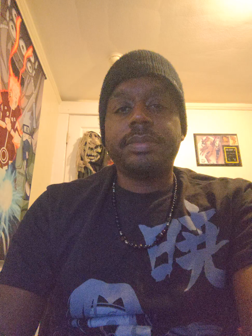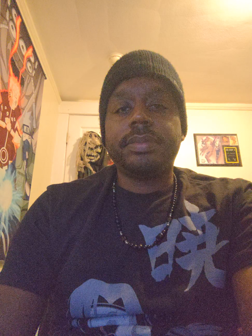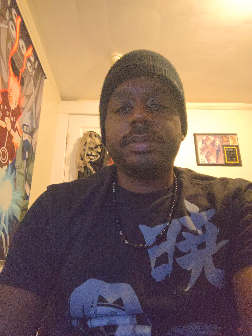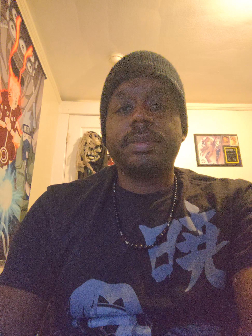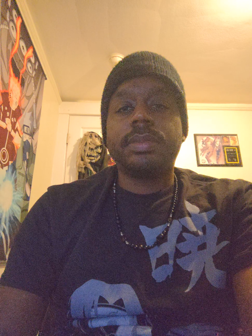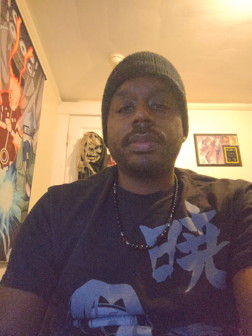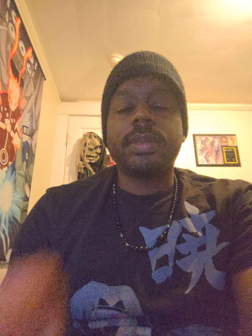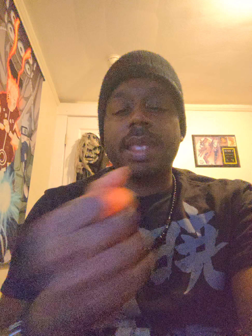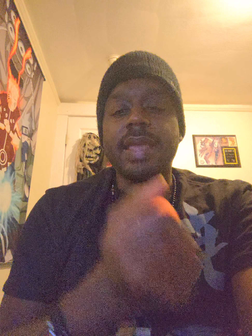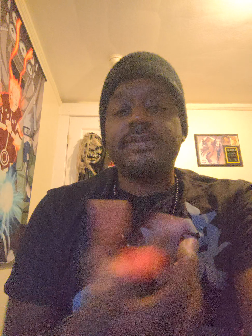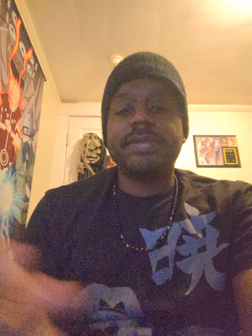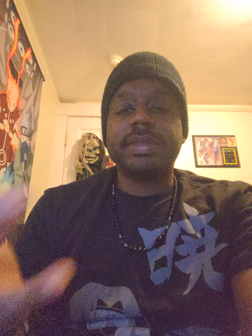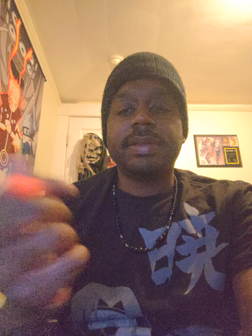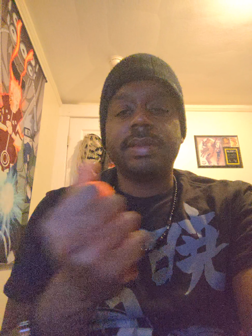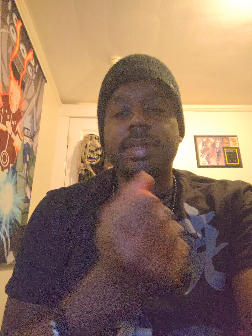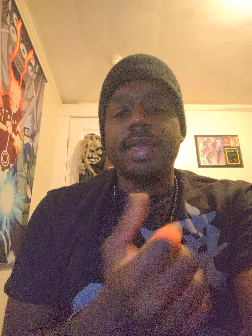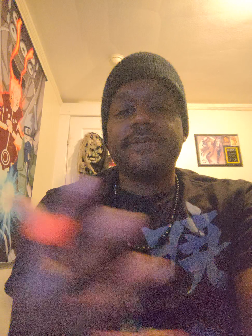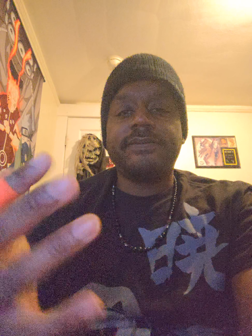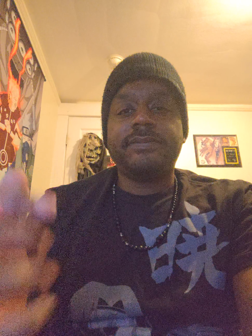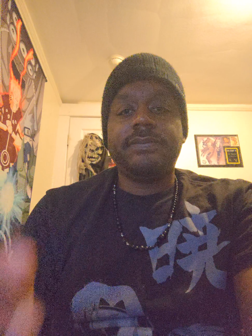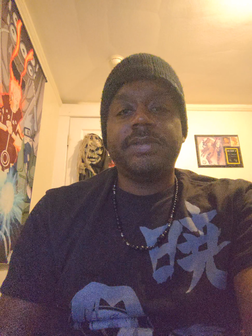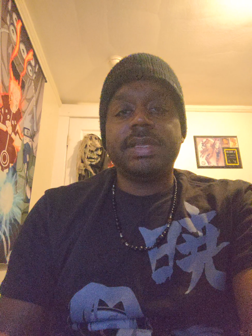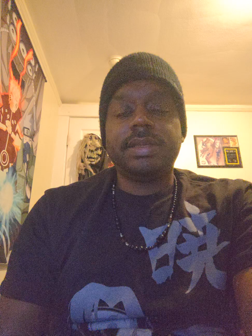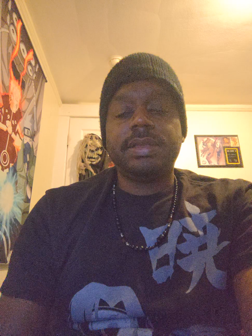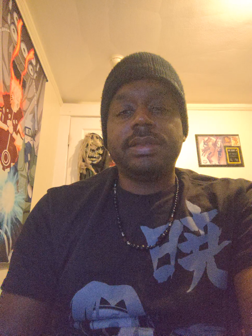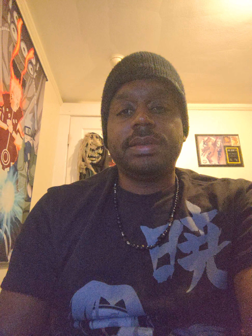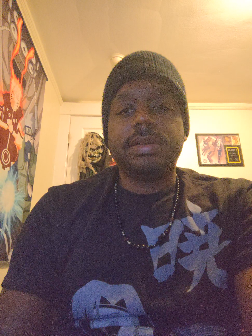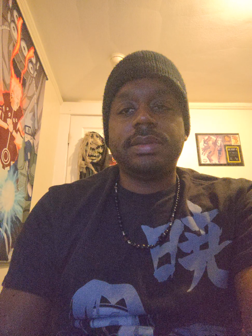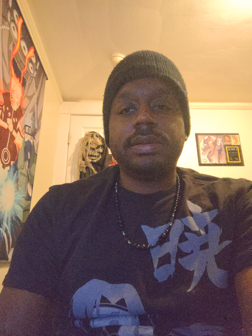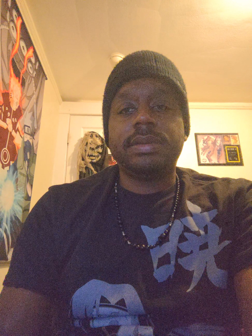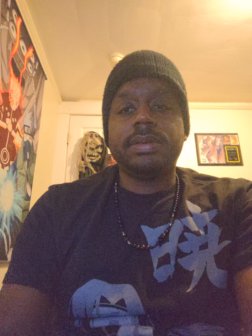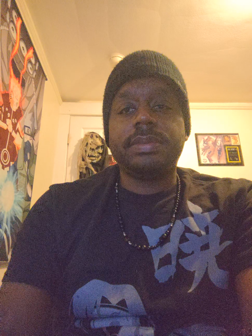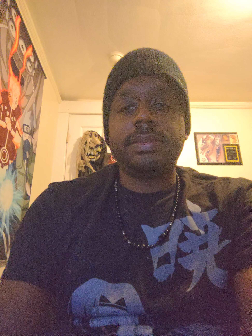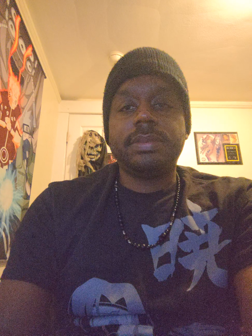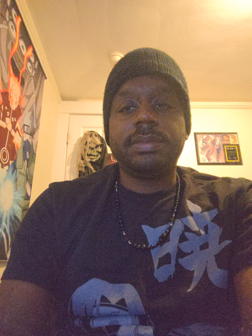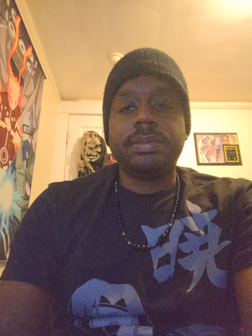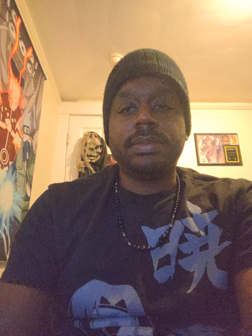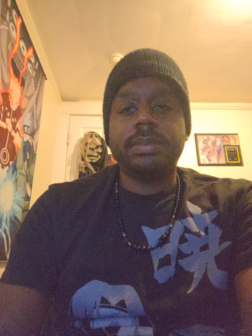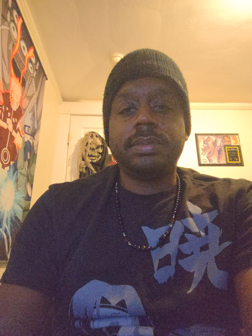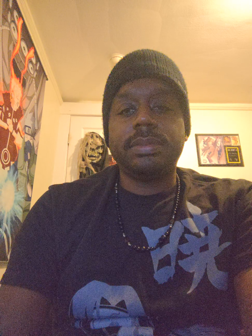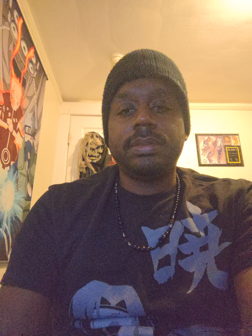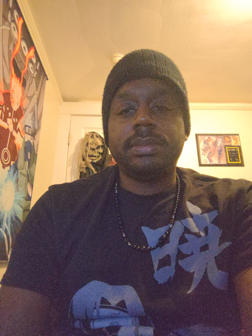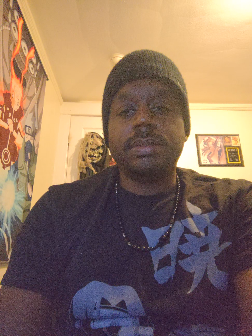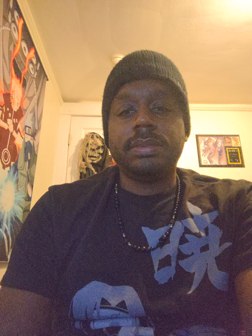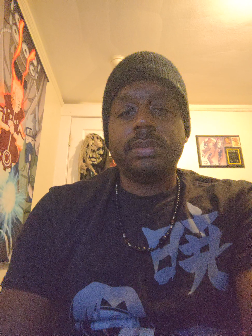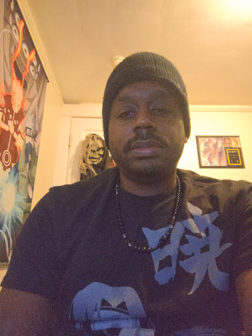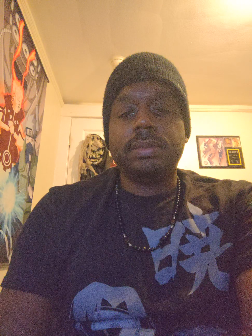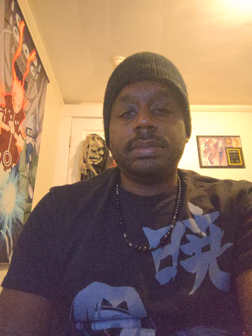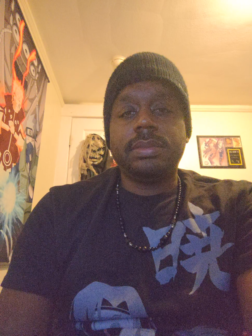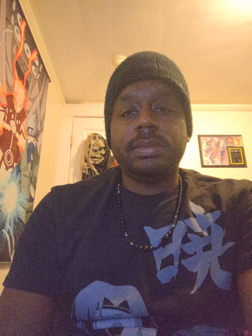every